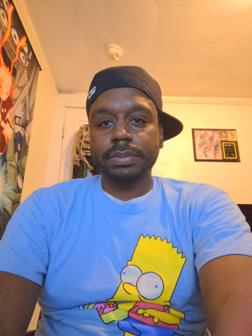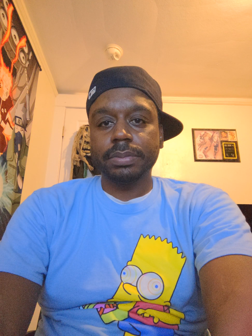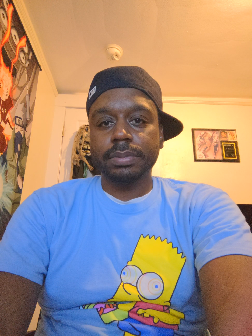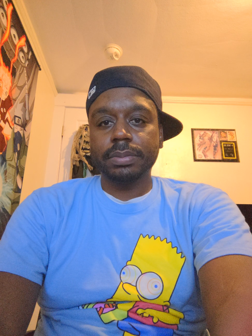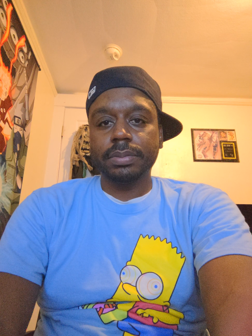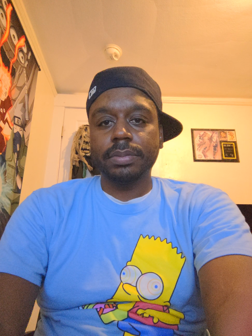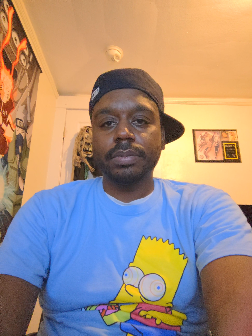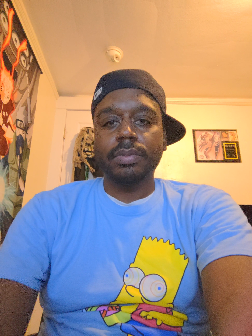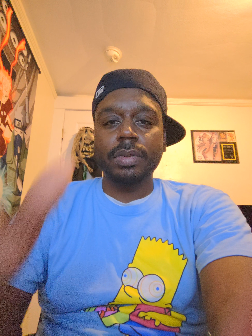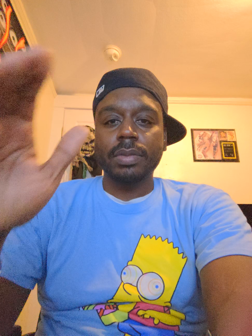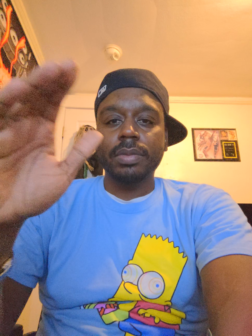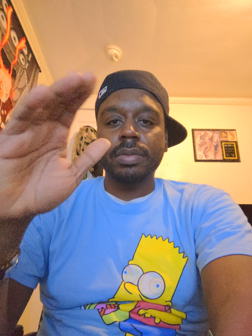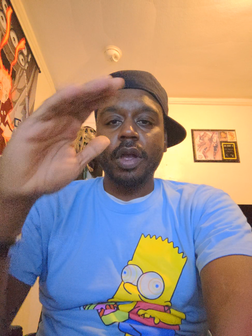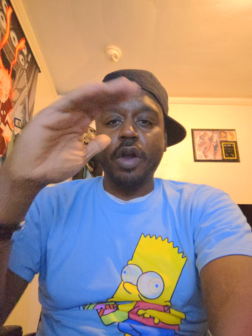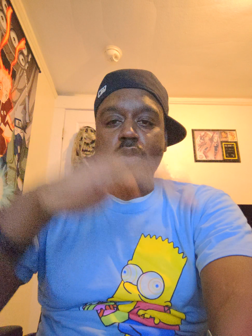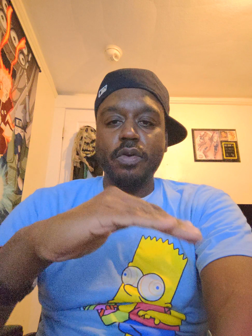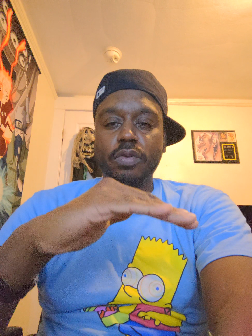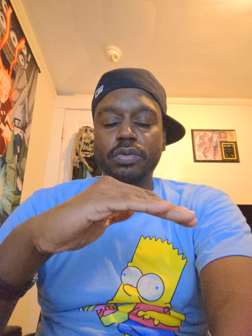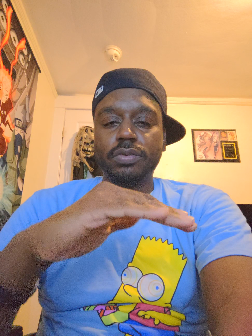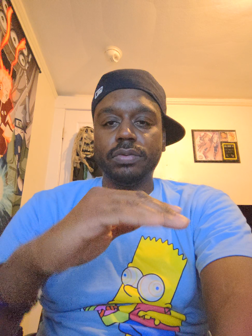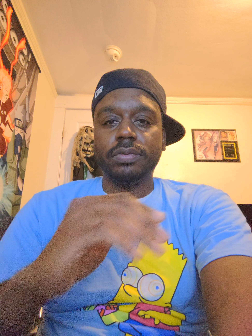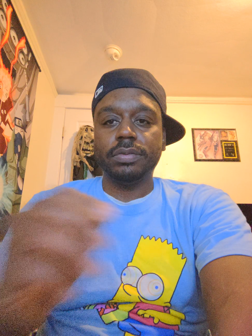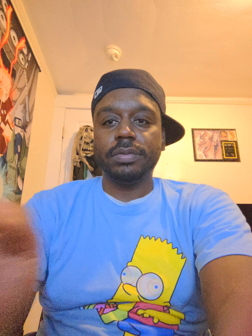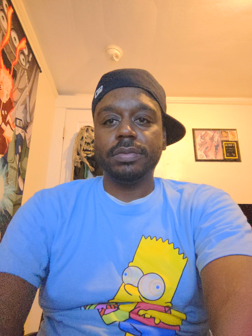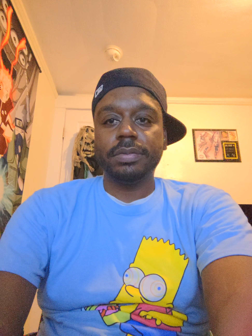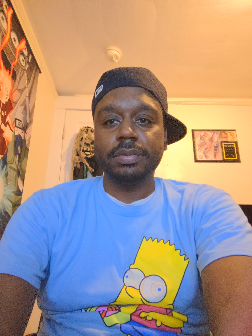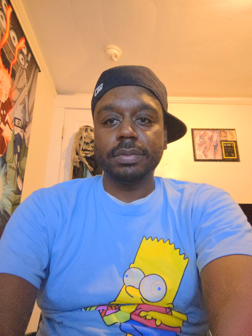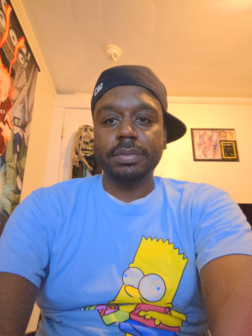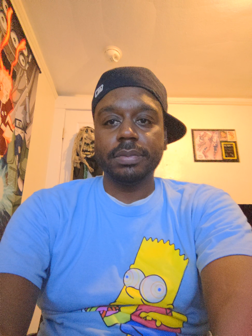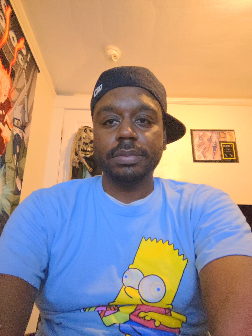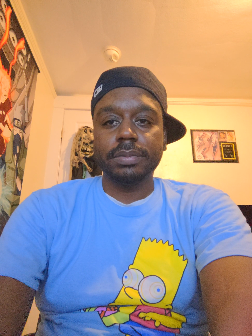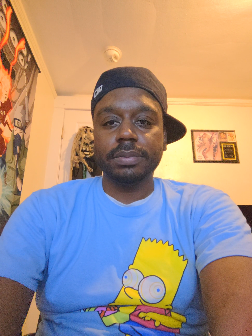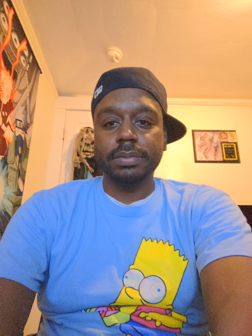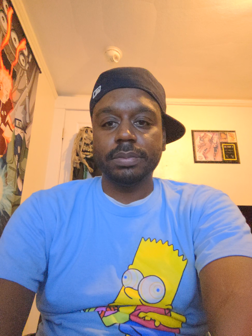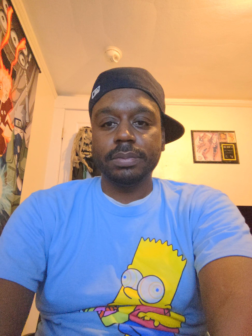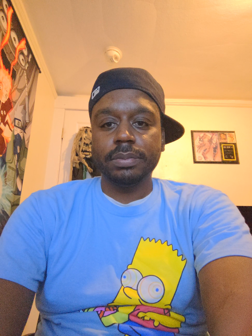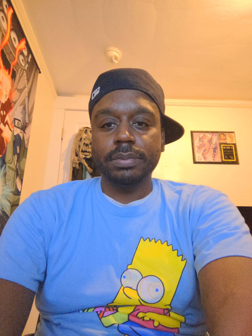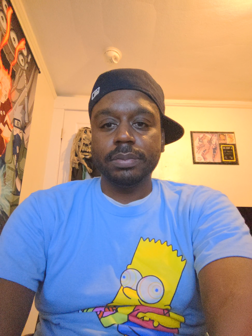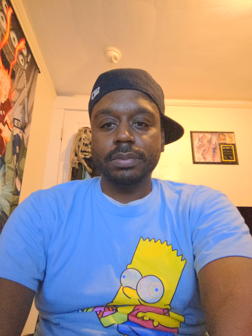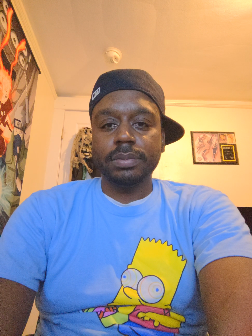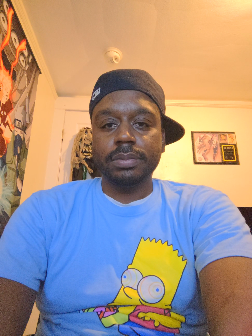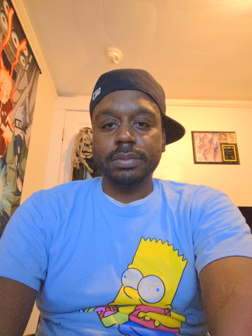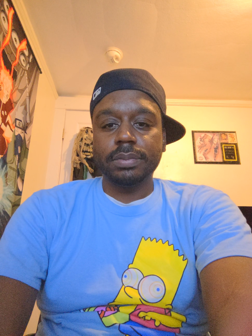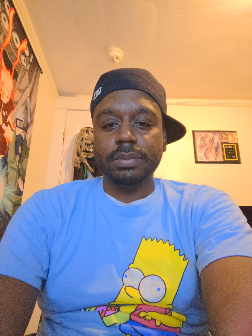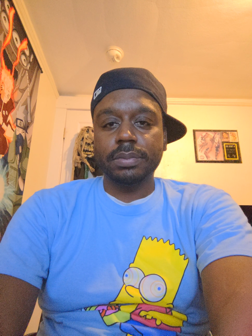on